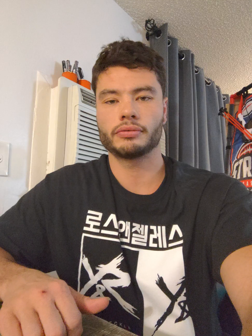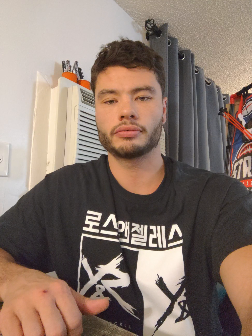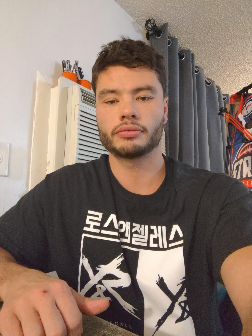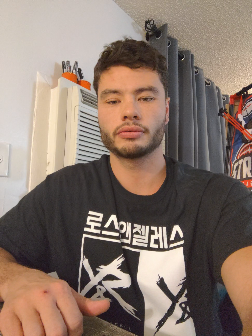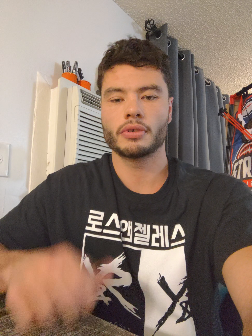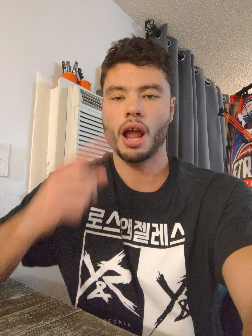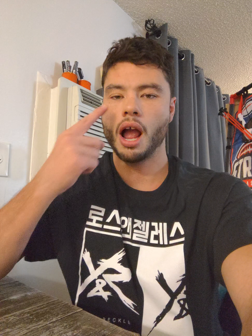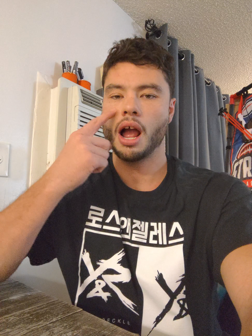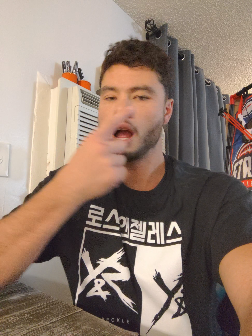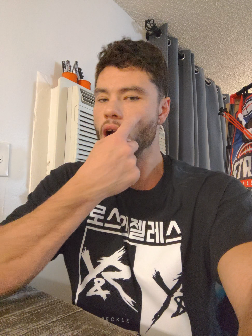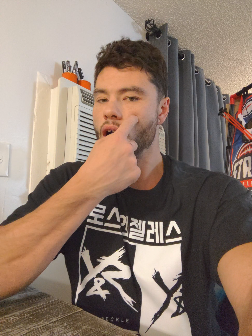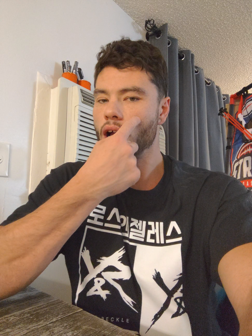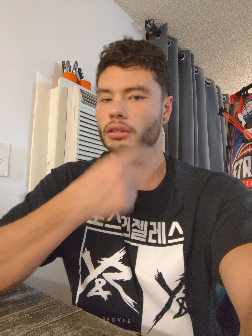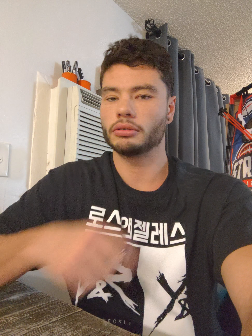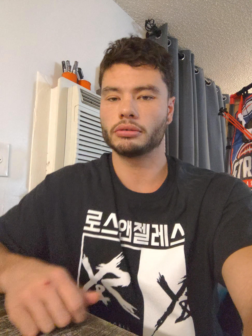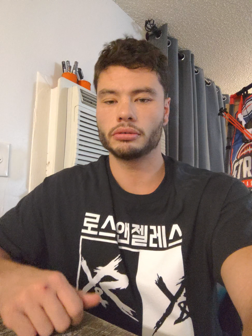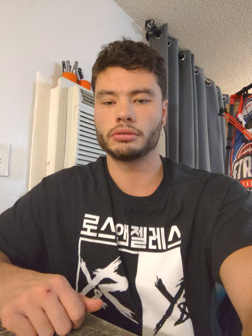eye